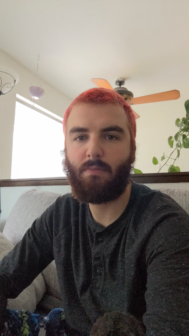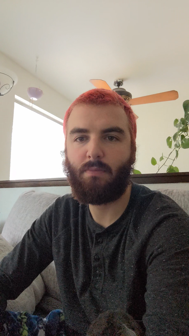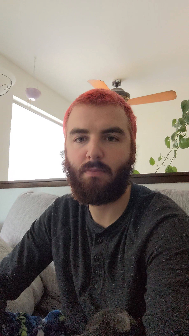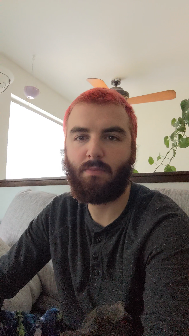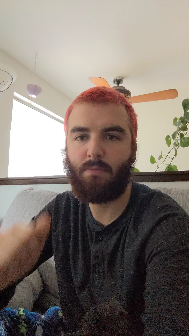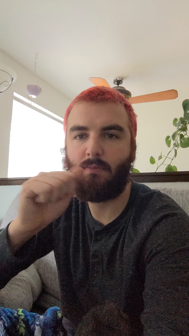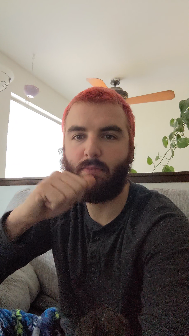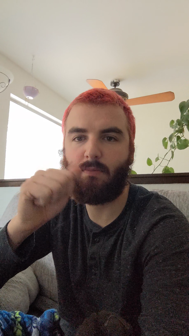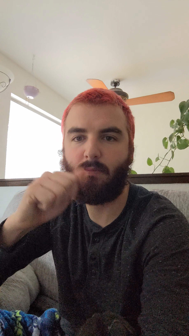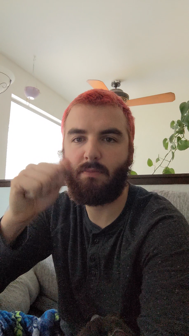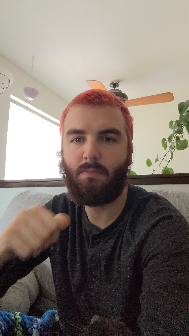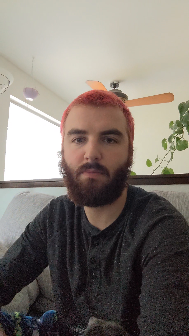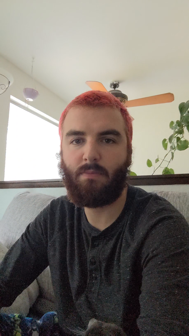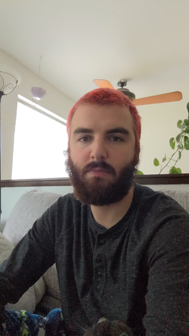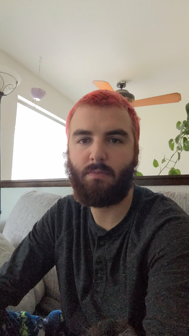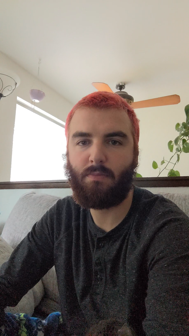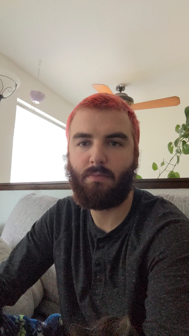rock